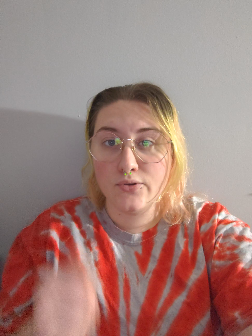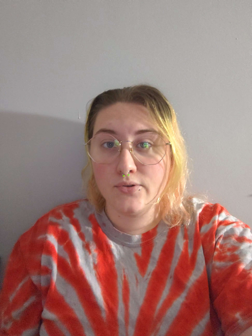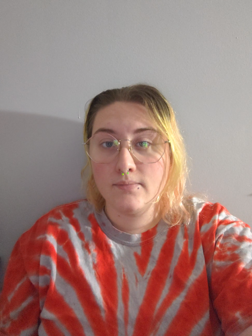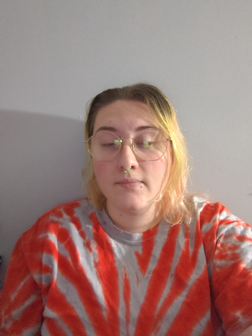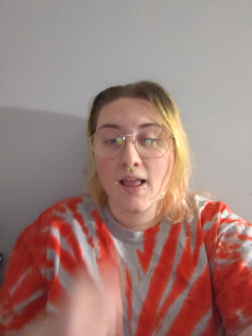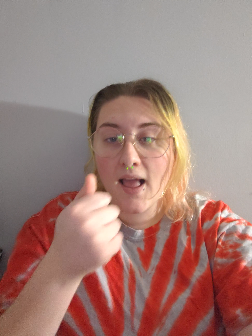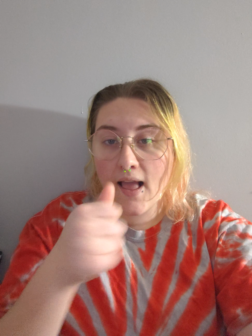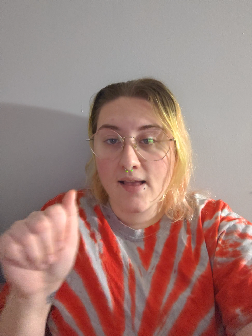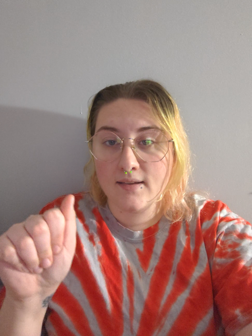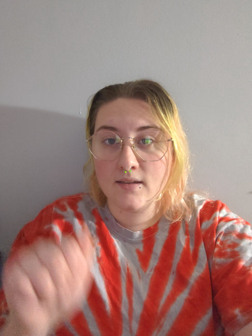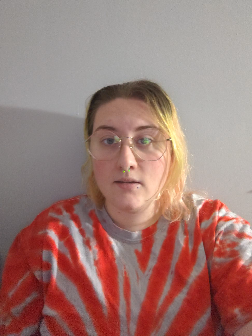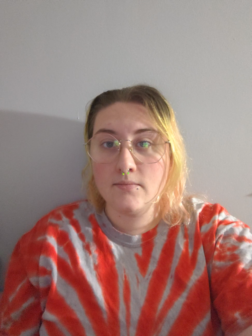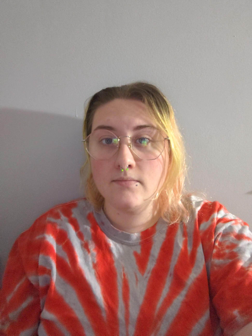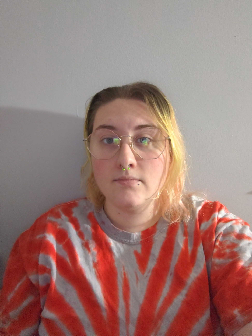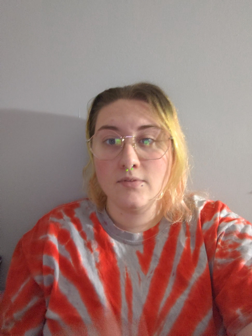any